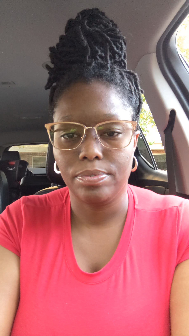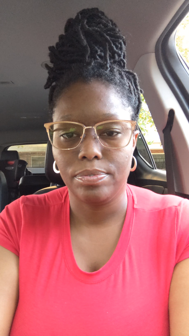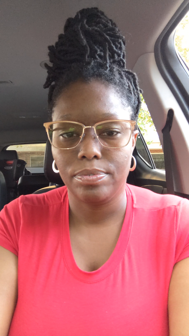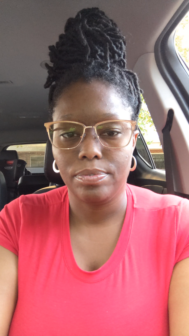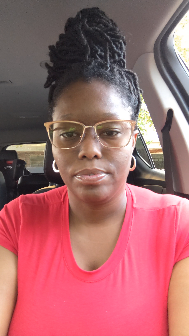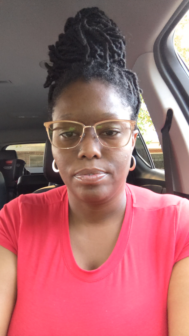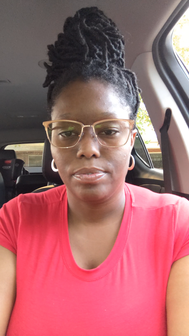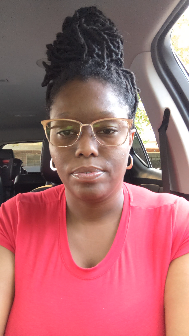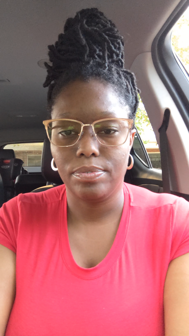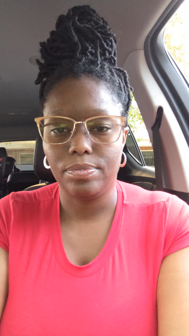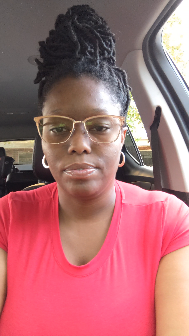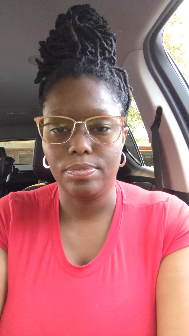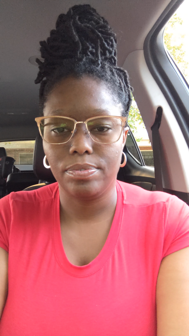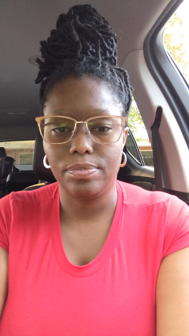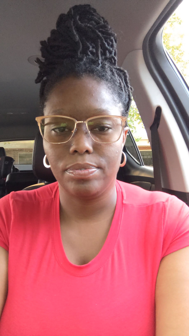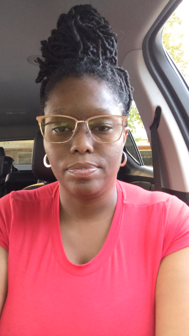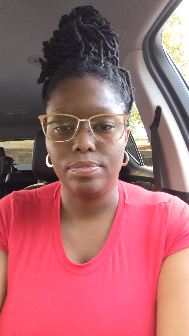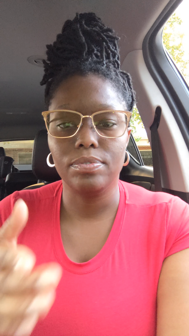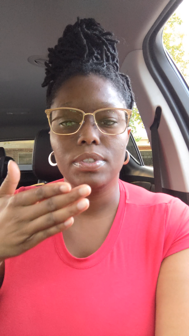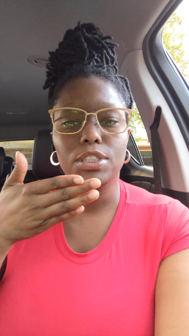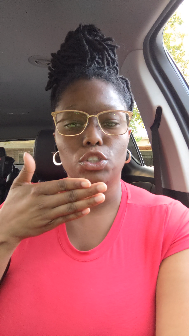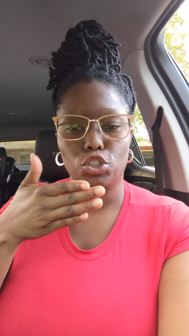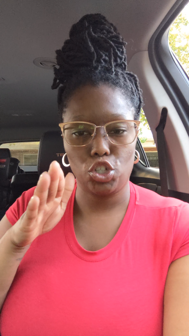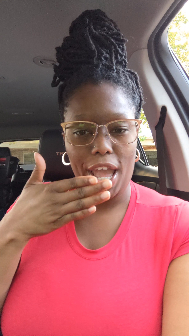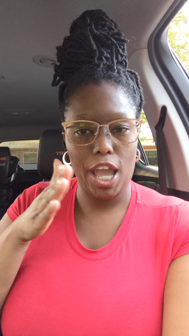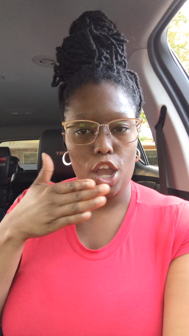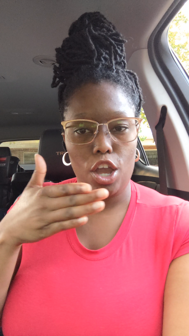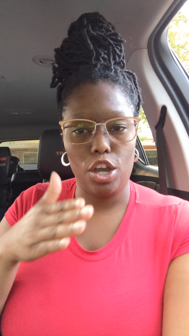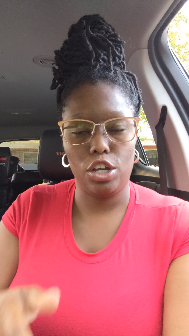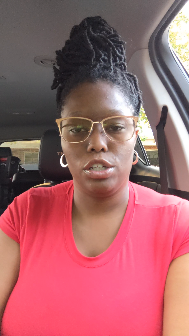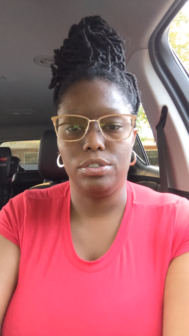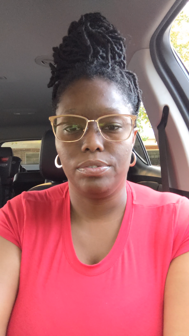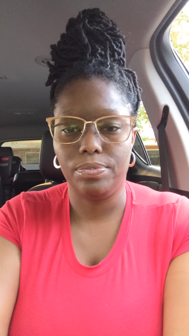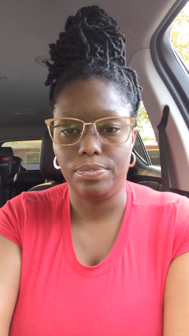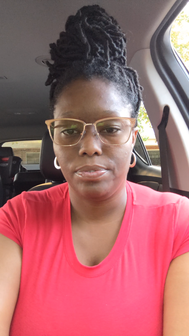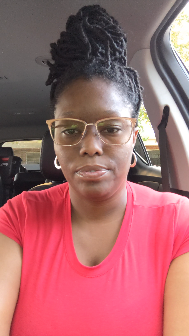share